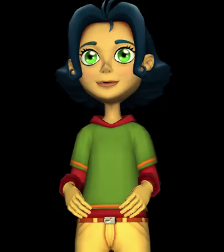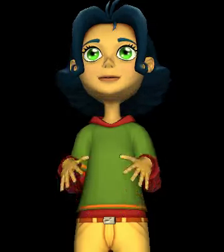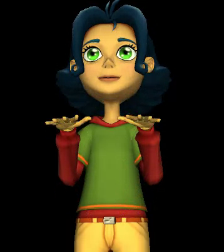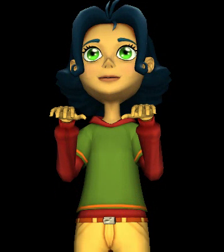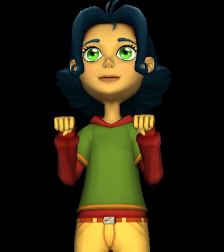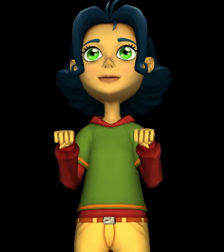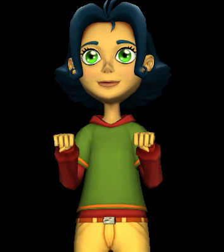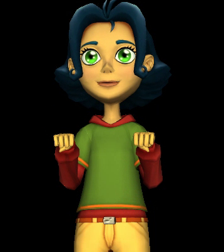مشغول